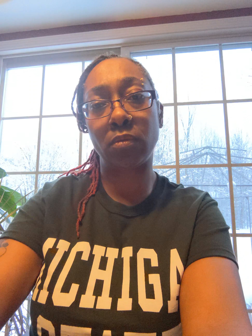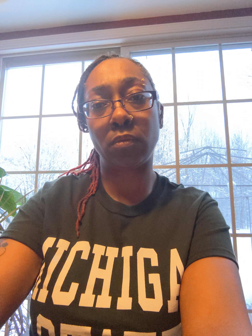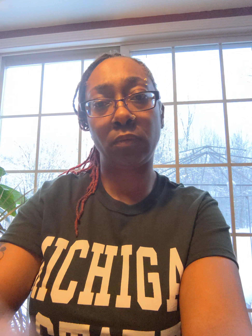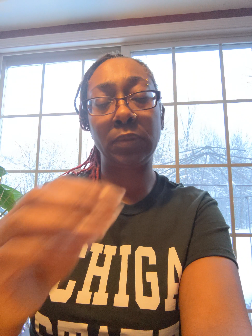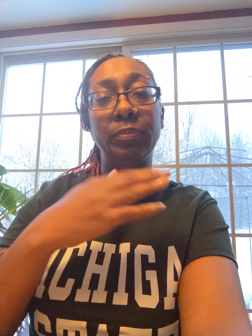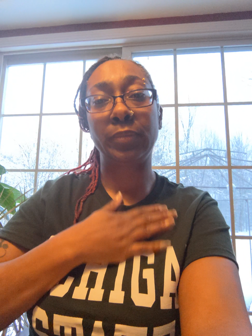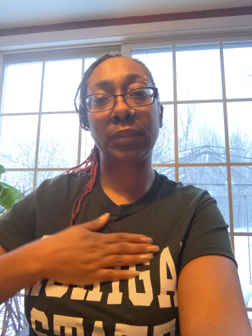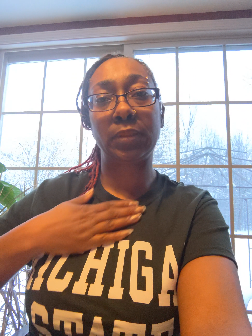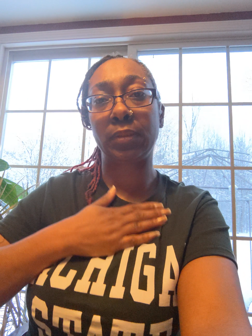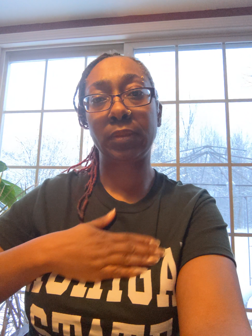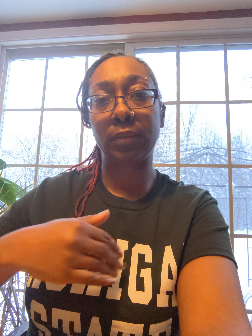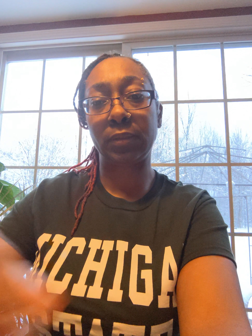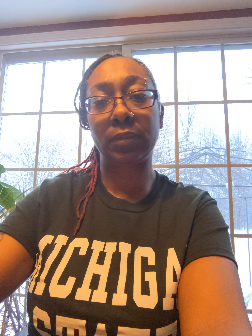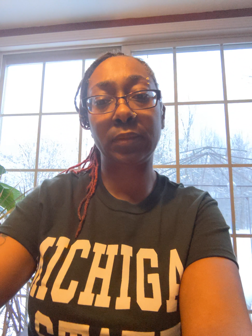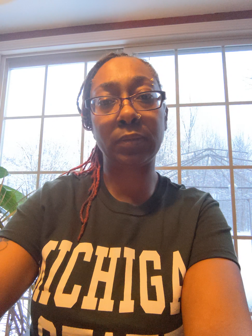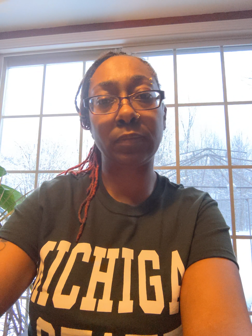please